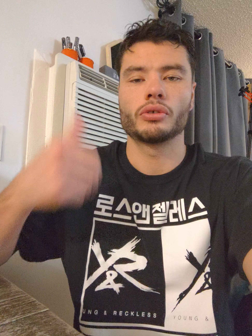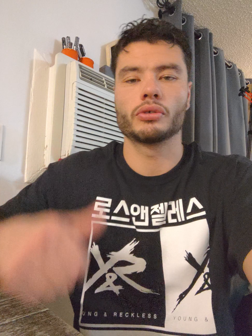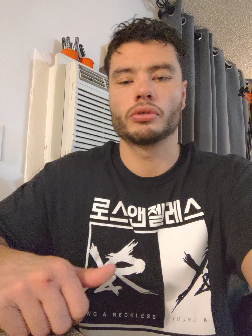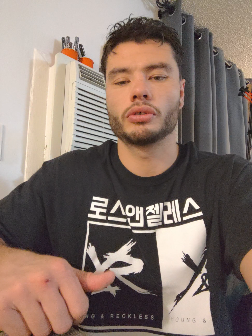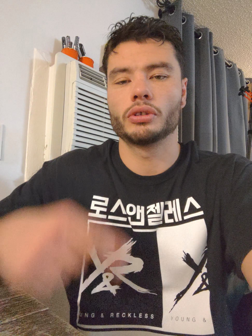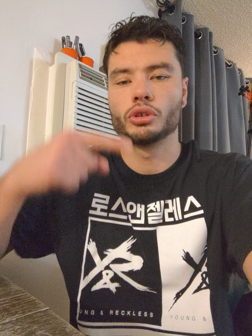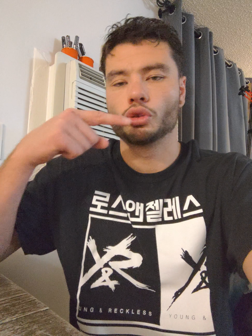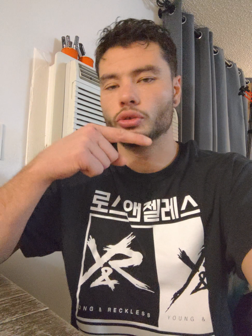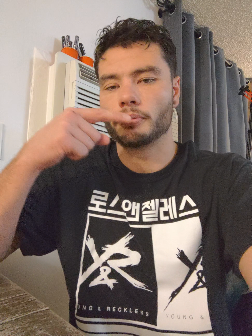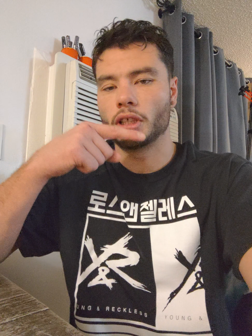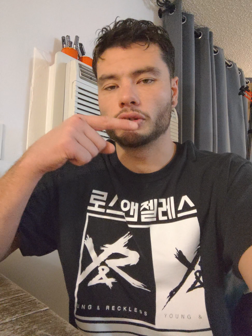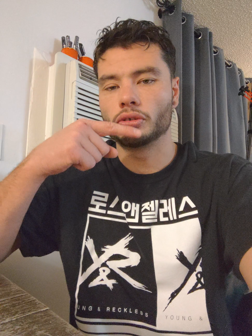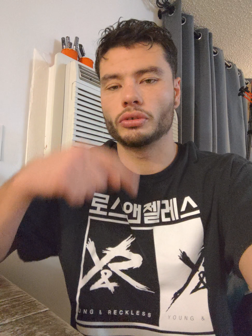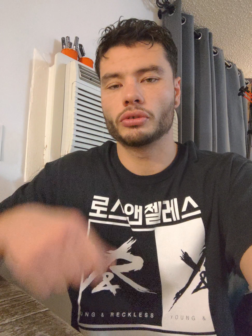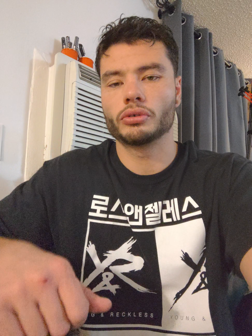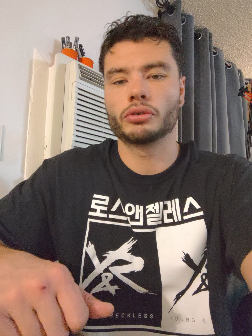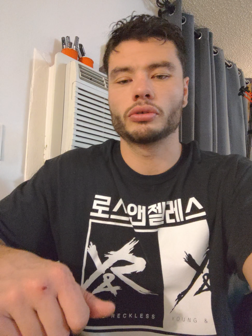toothbrush